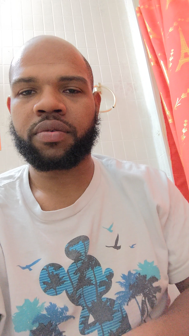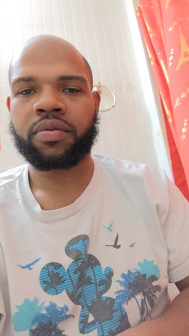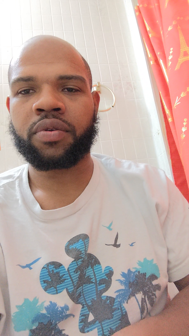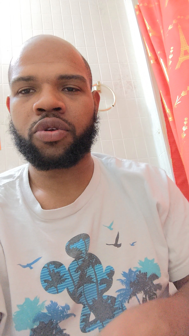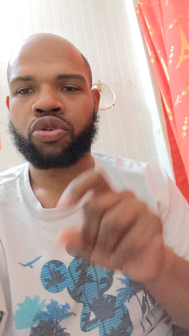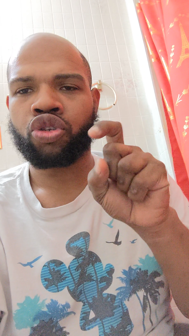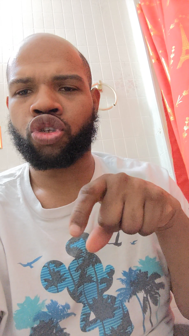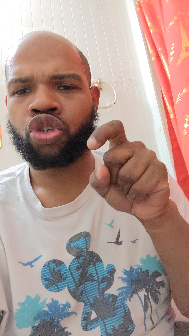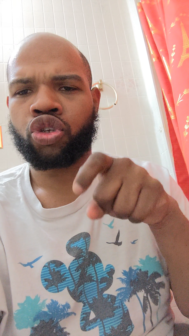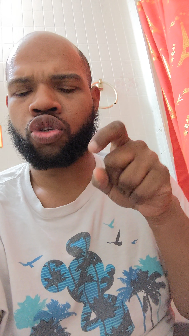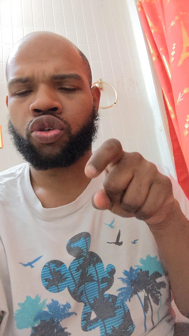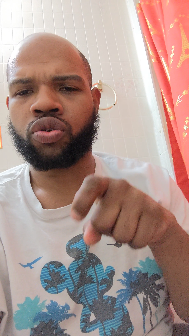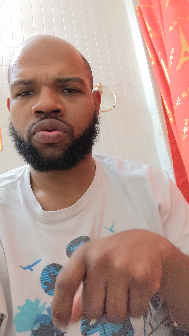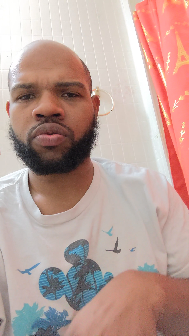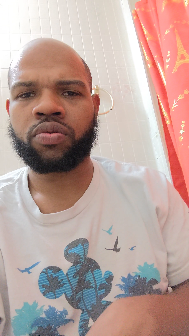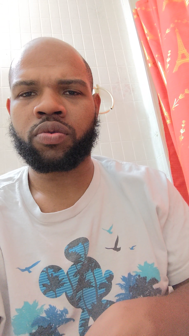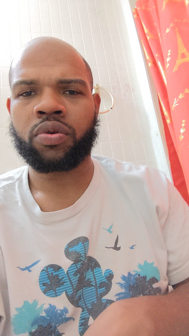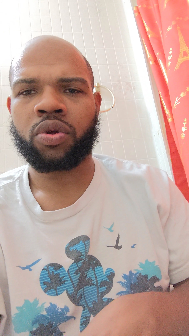should